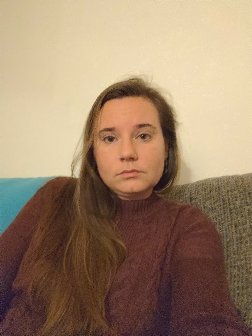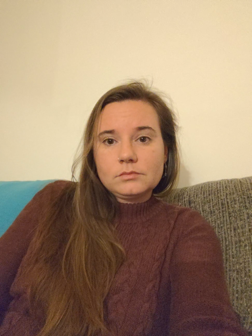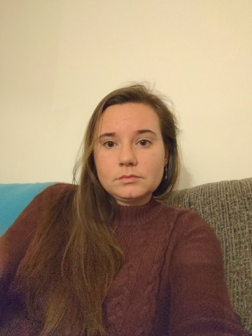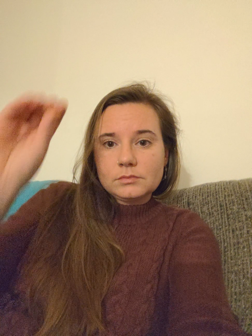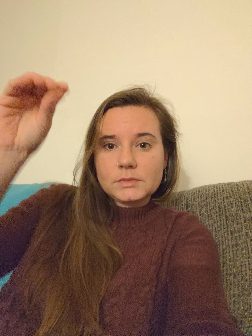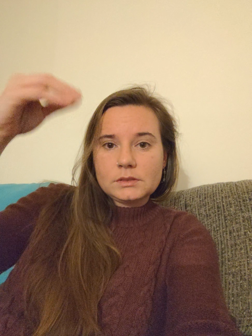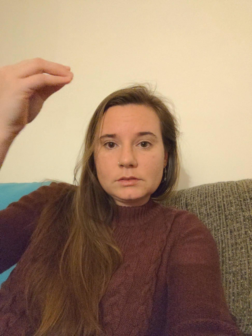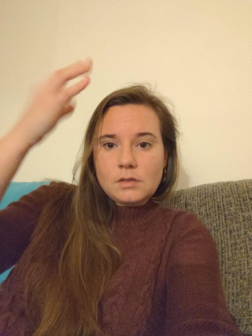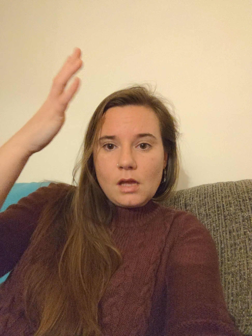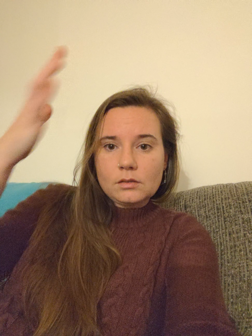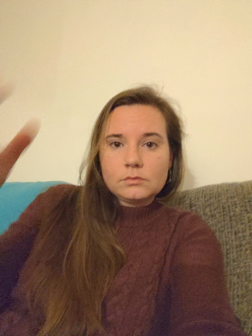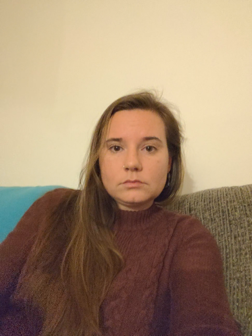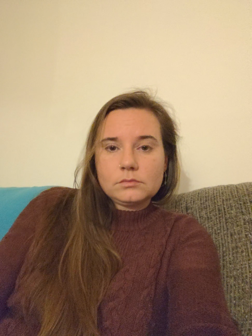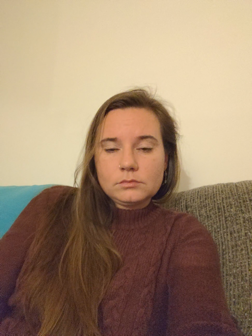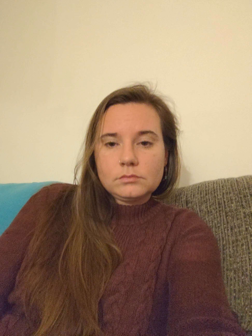sun